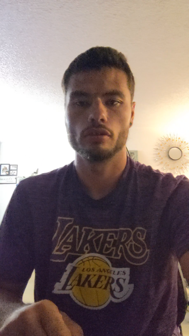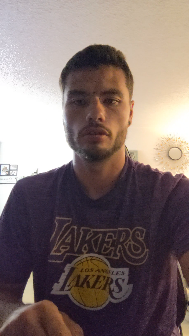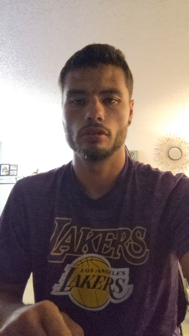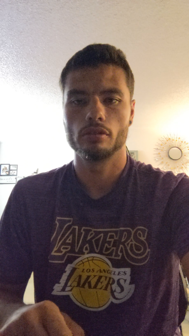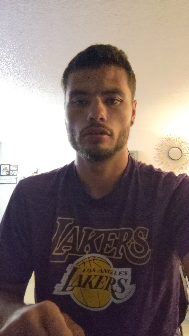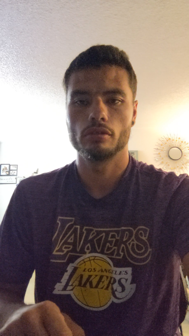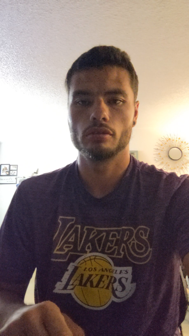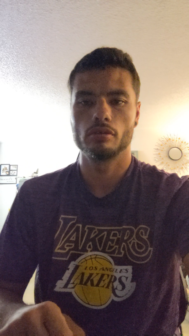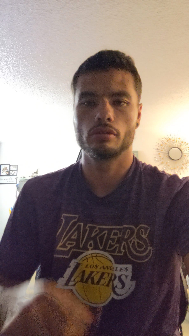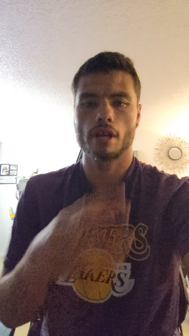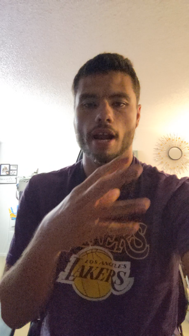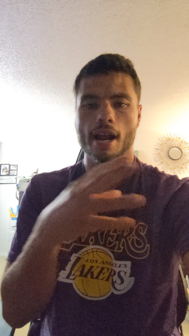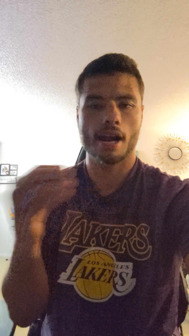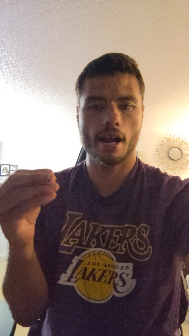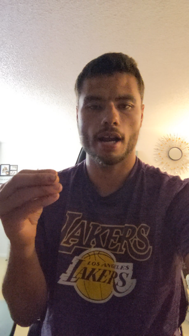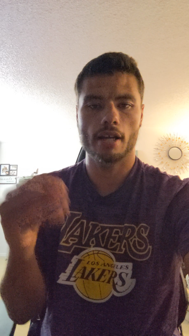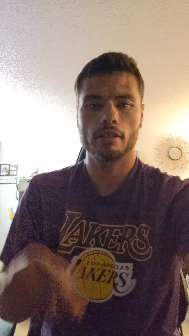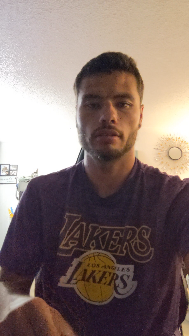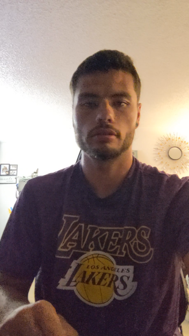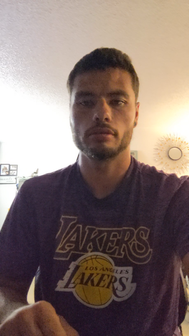and